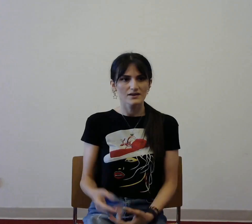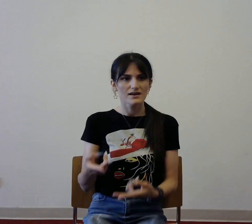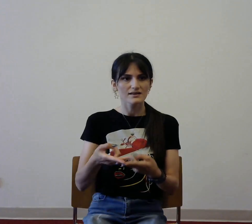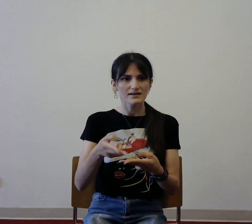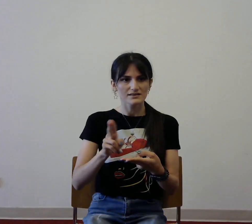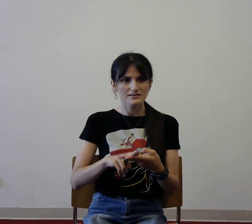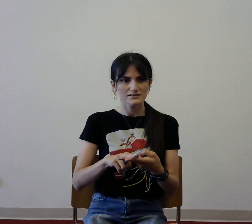bu